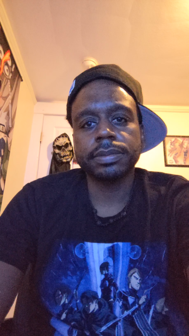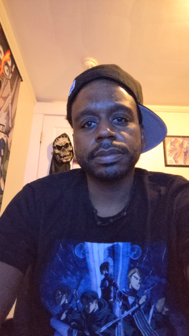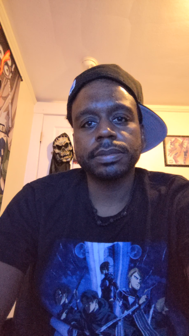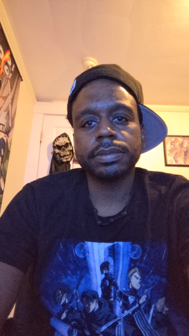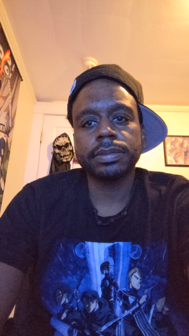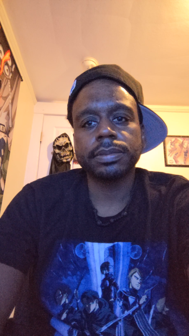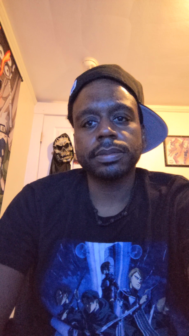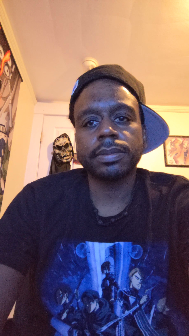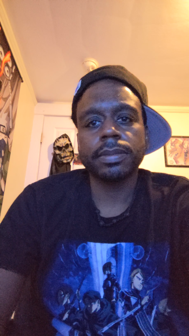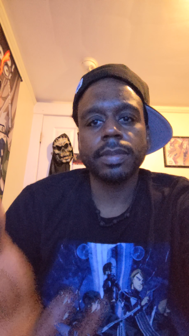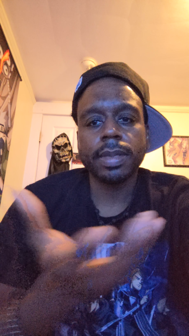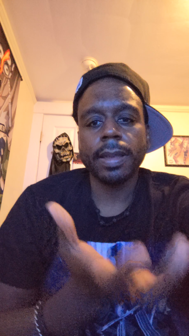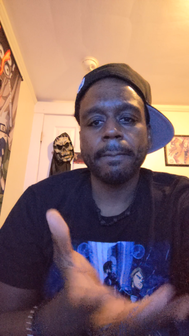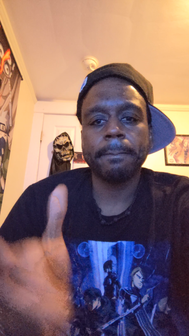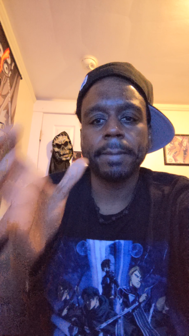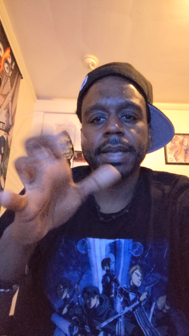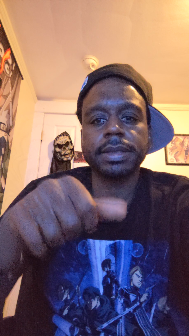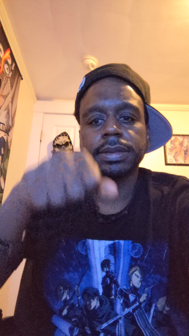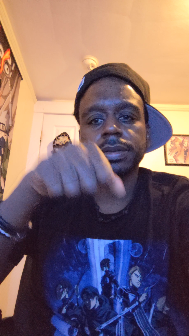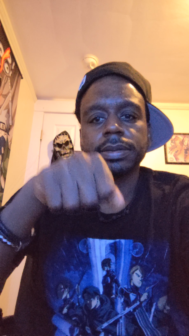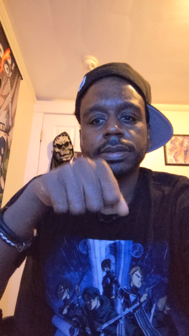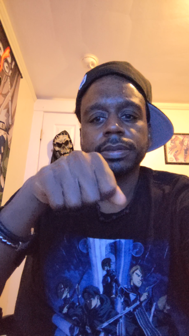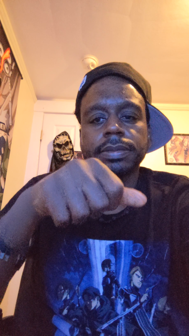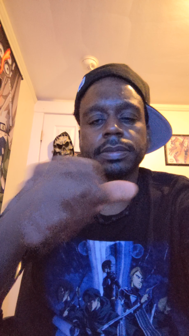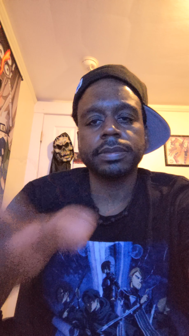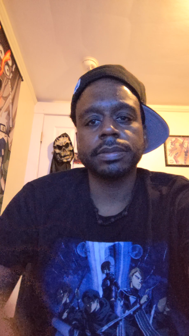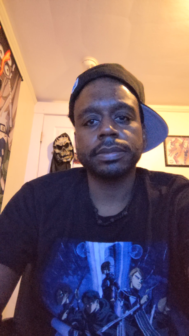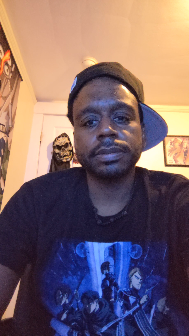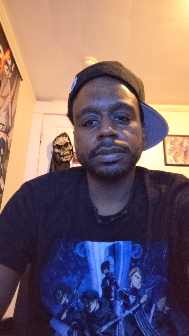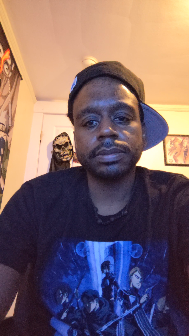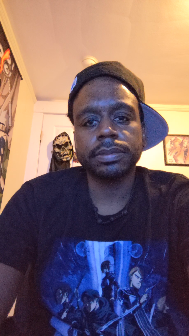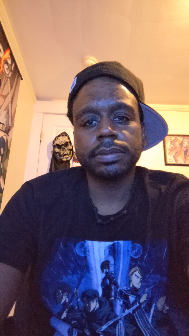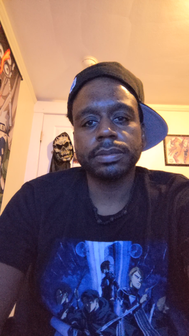bucket